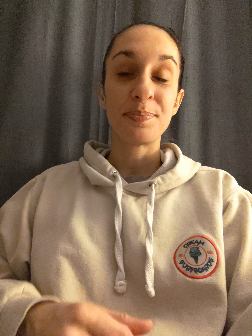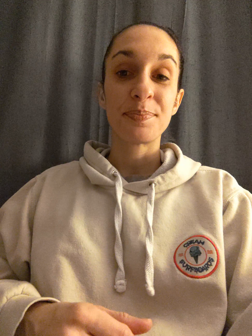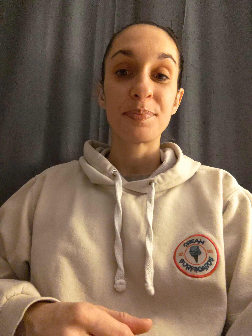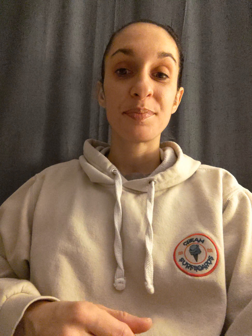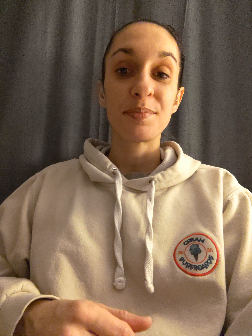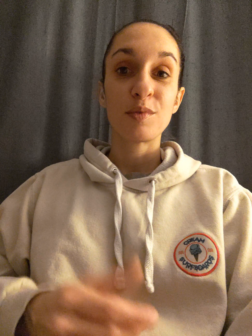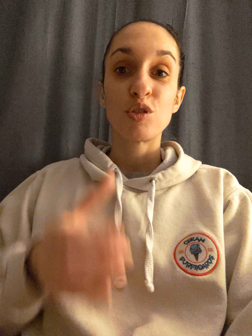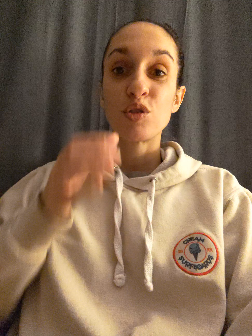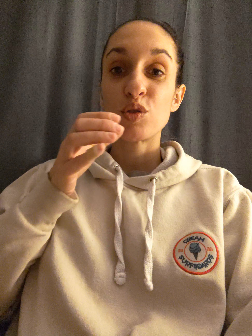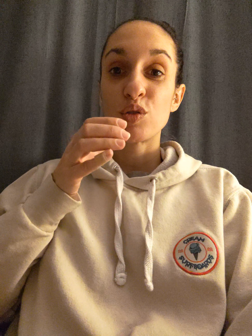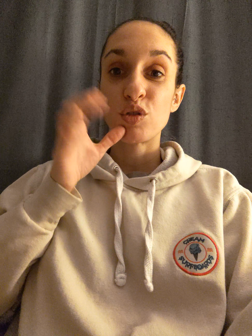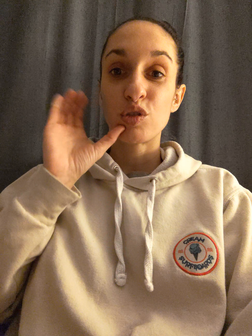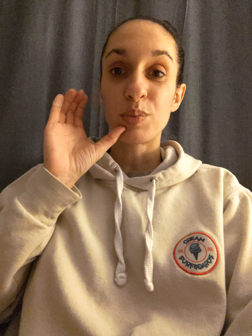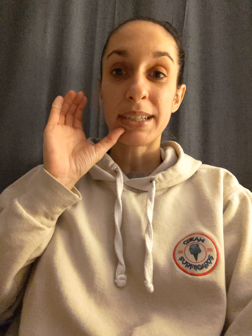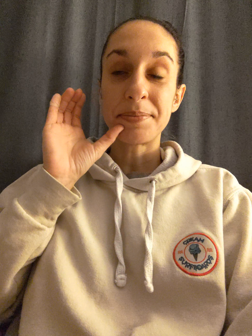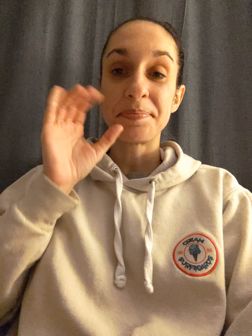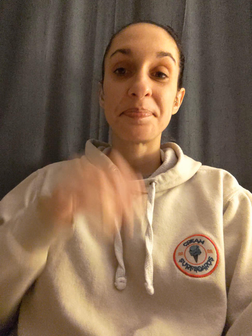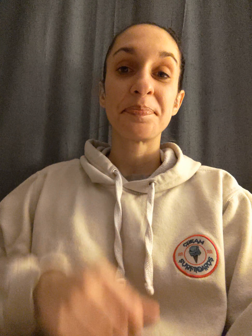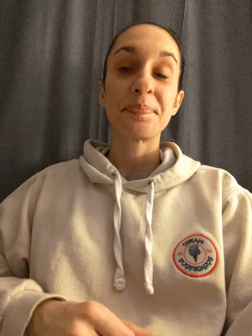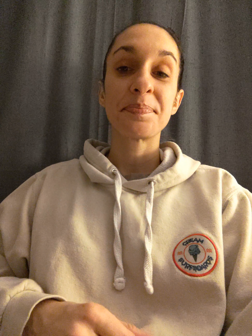drink